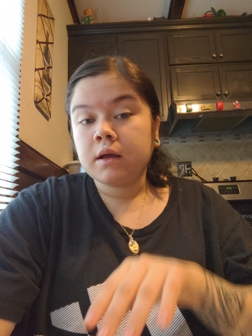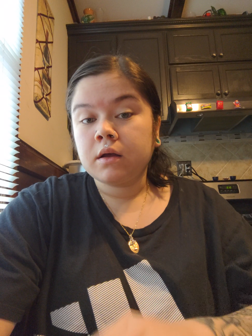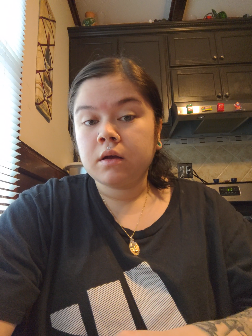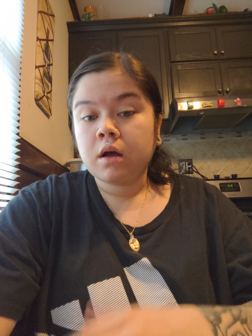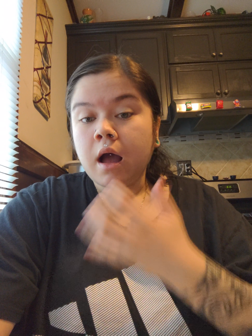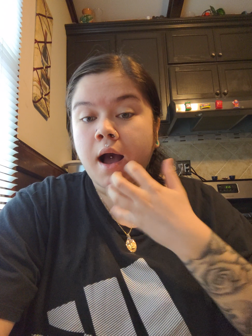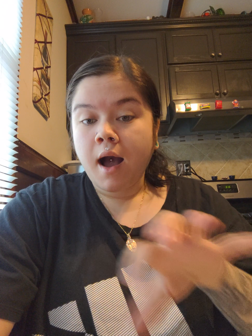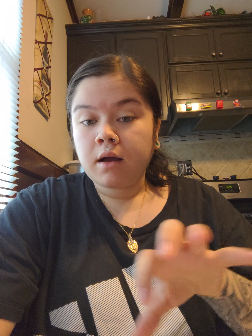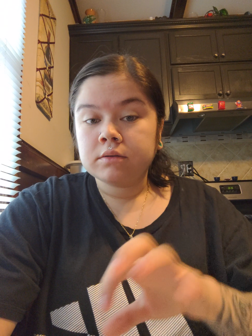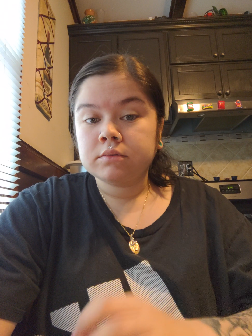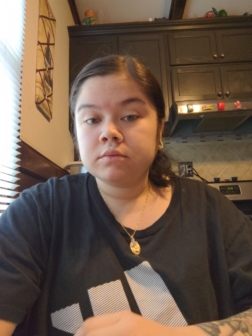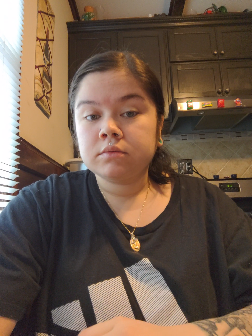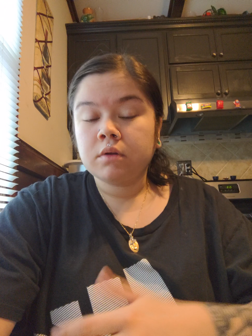hot